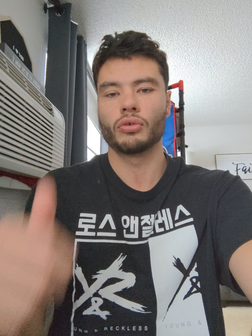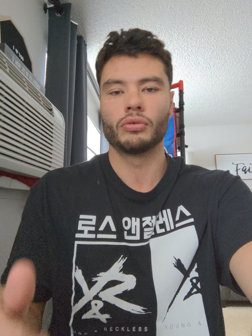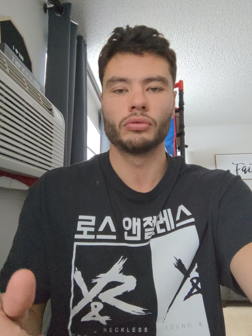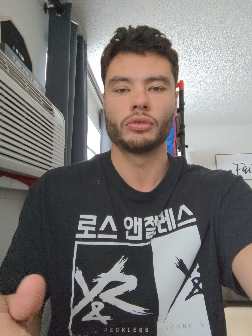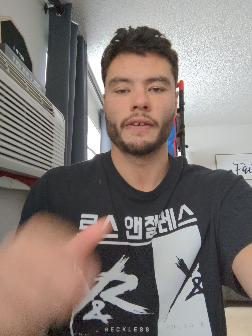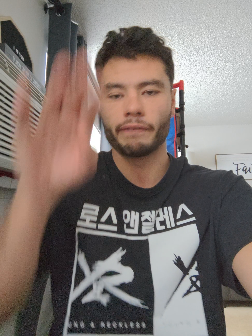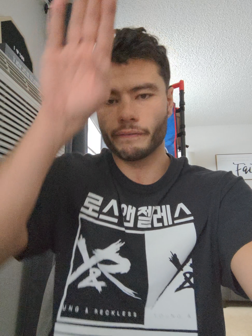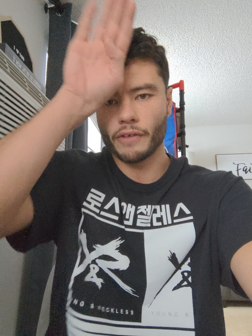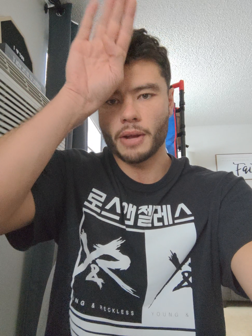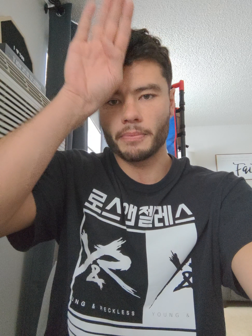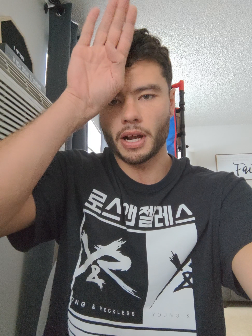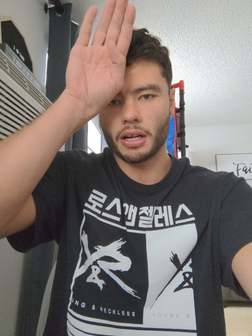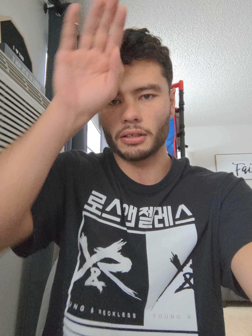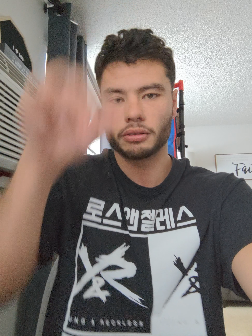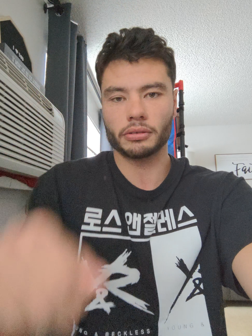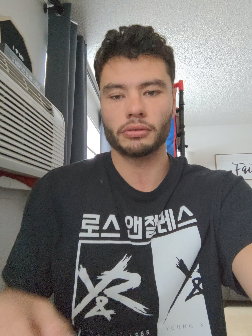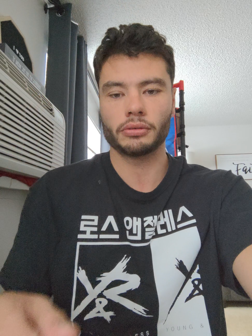fireman